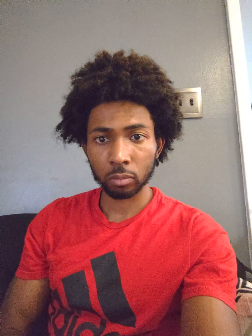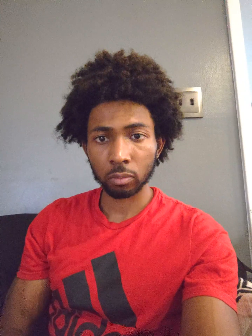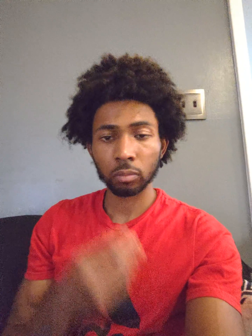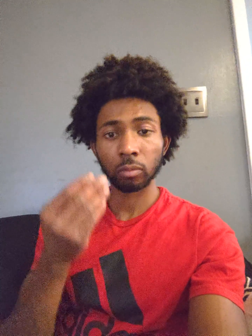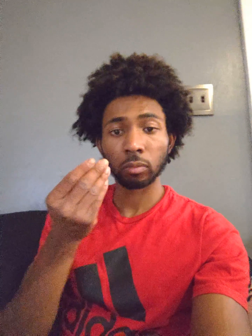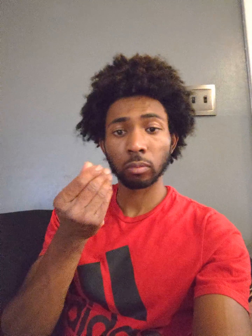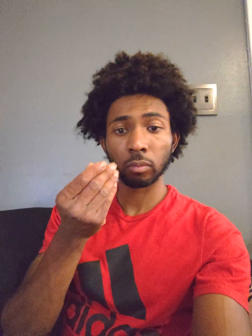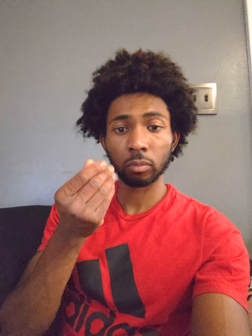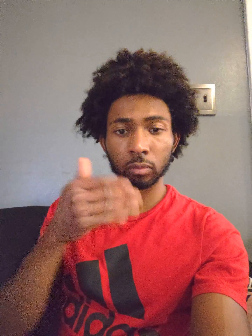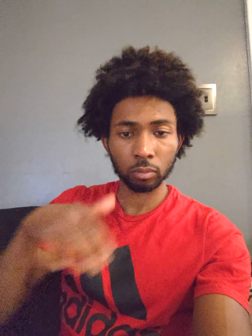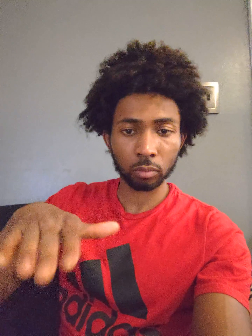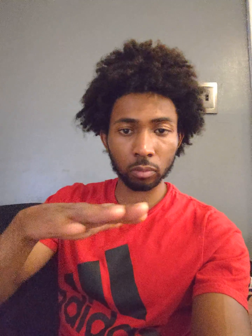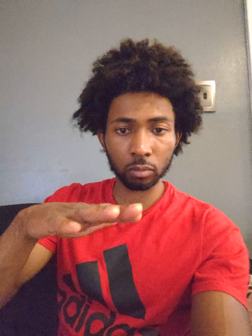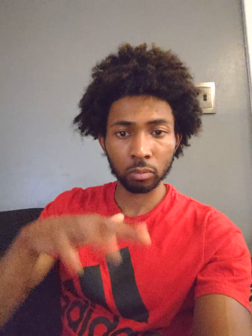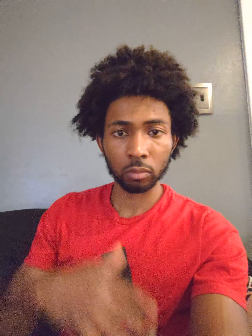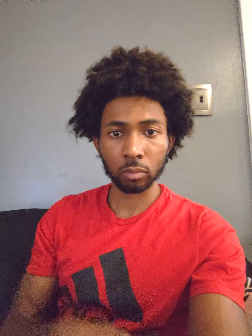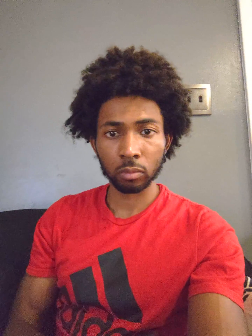garden